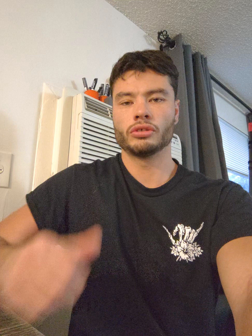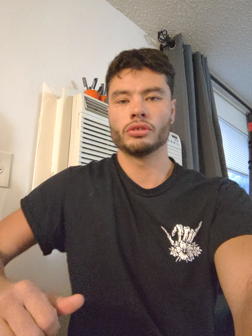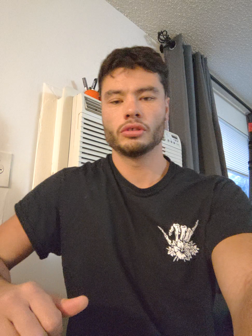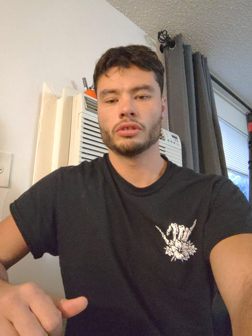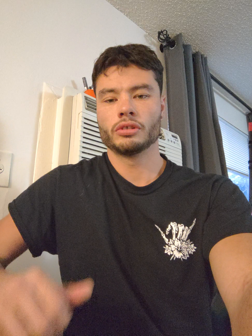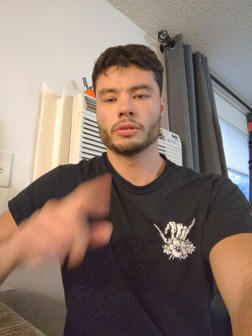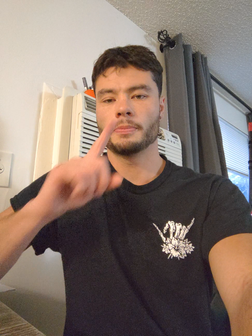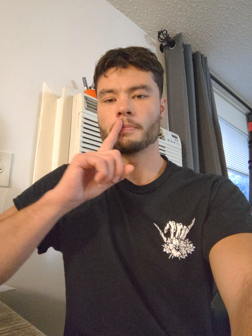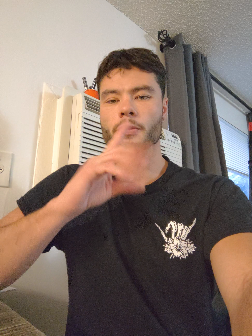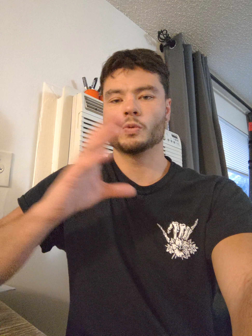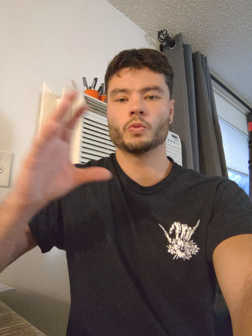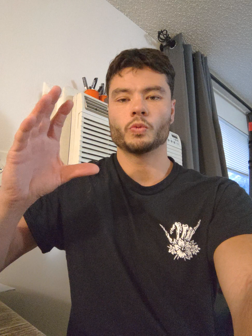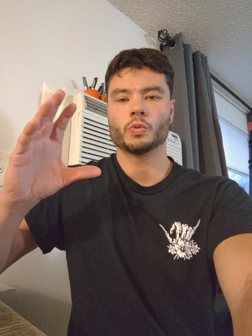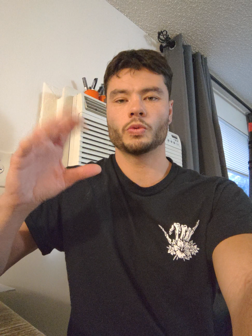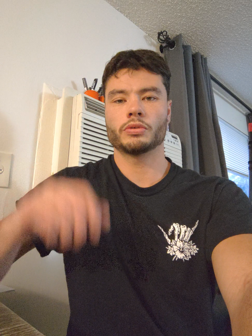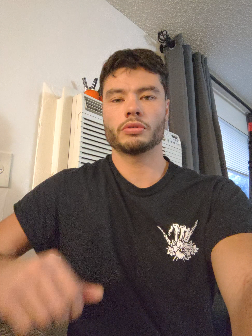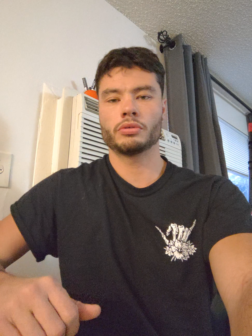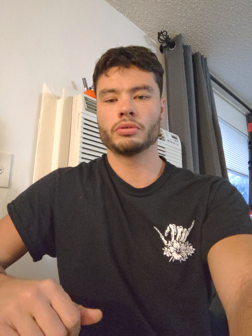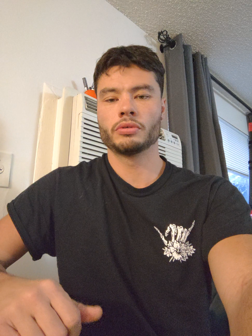balloon